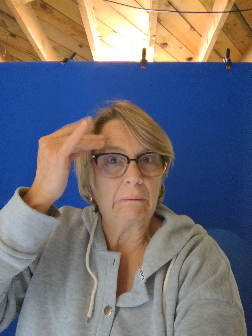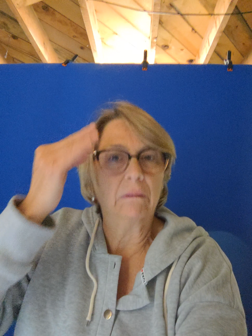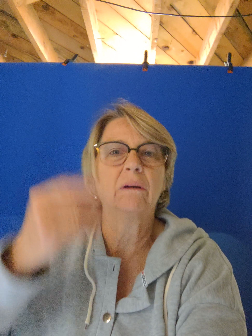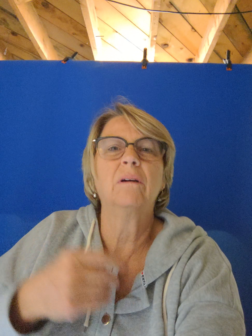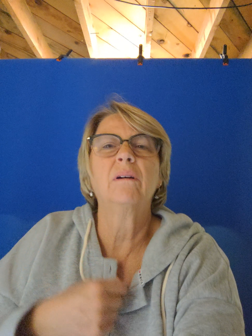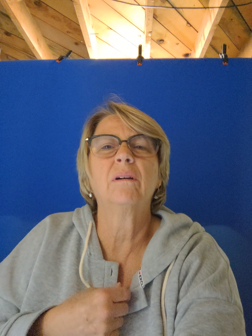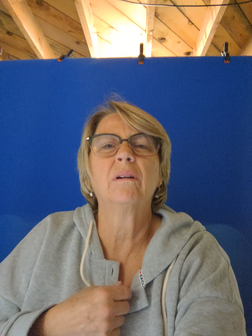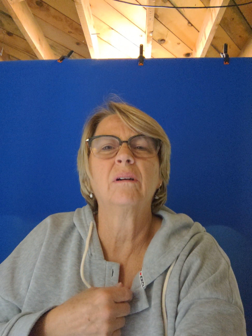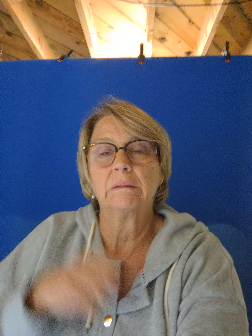think